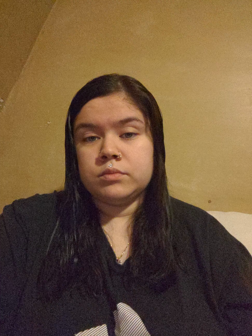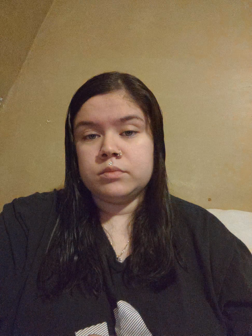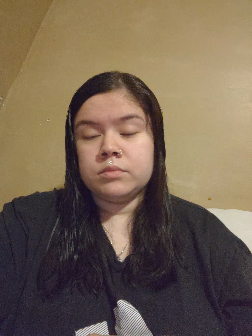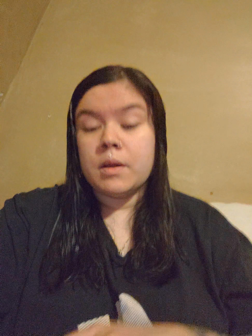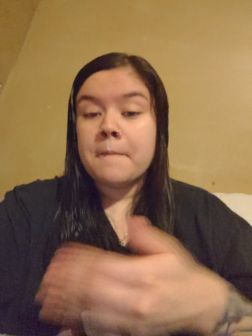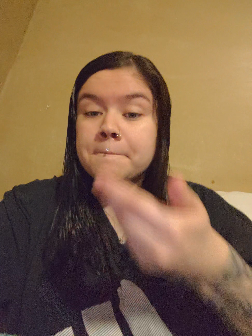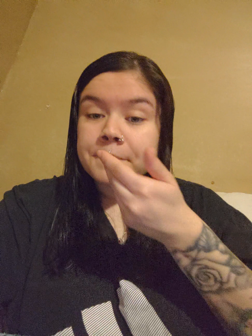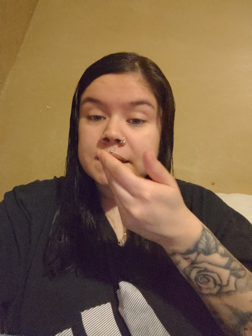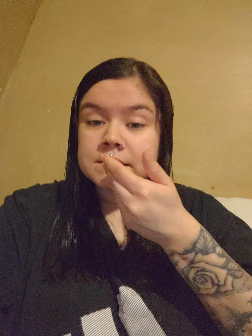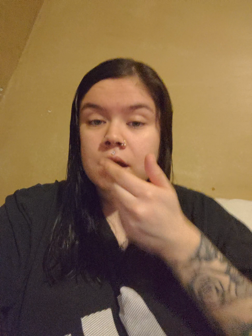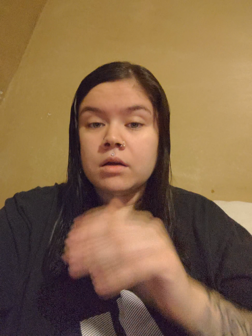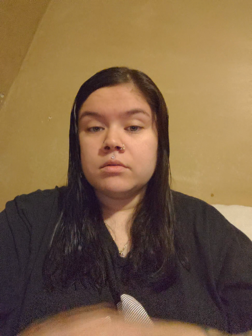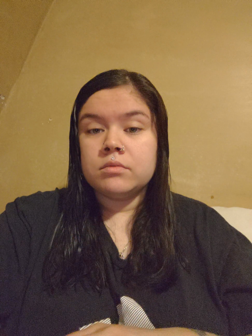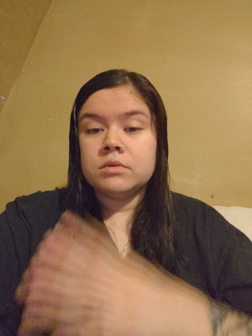pizza